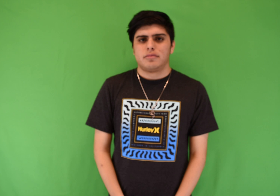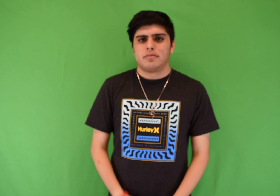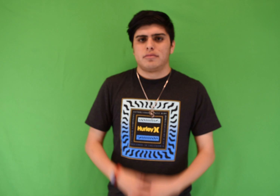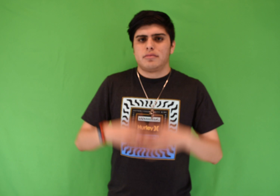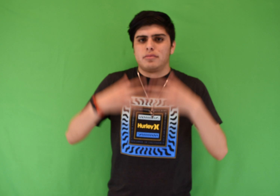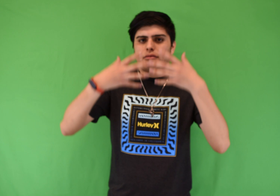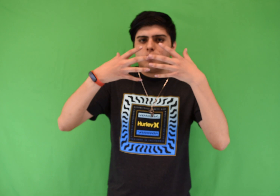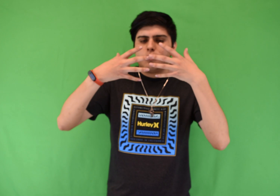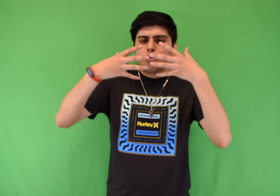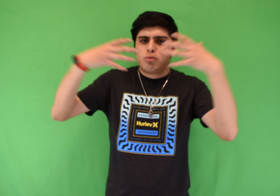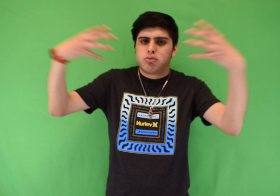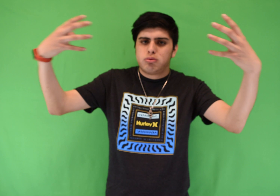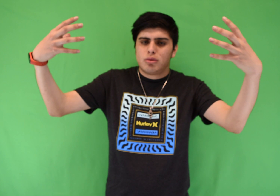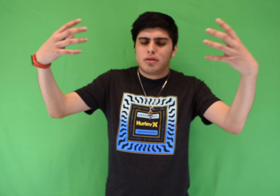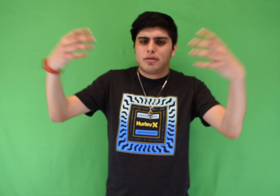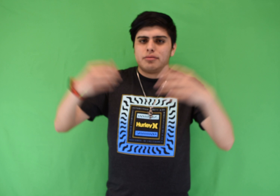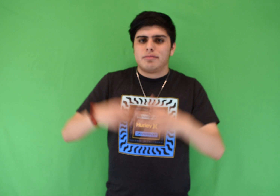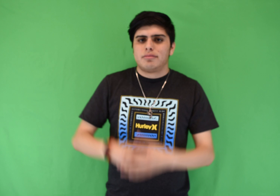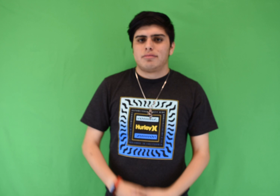rostro hinchado